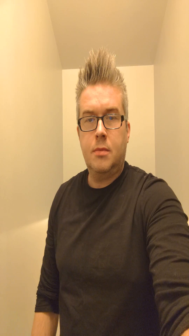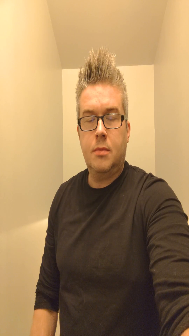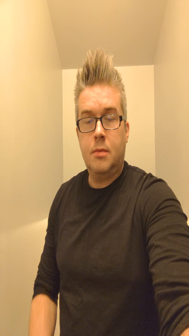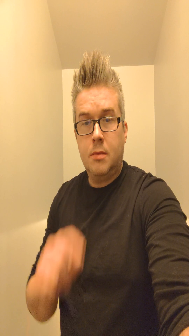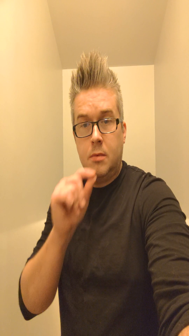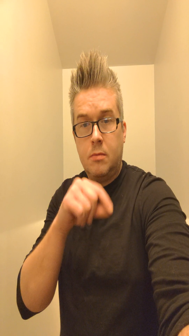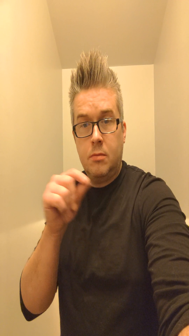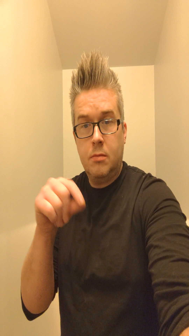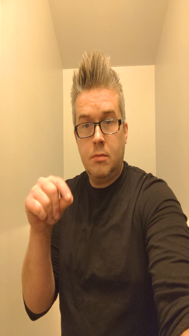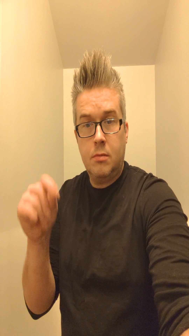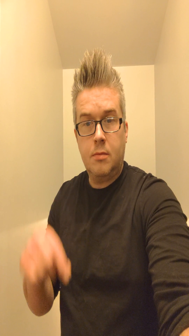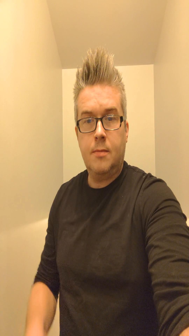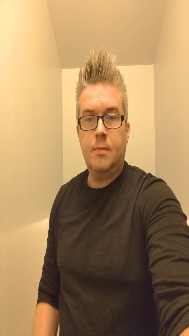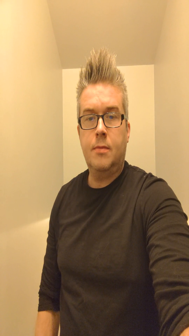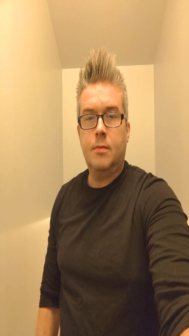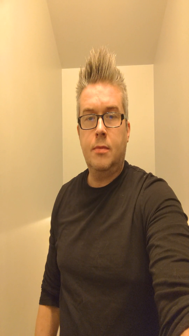pen